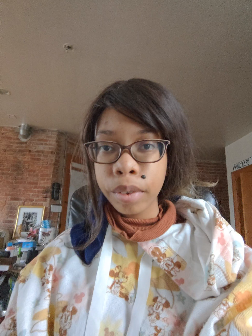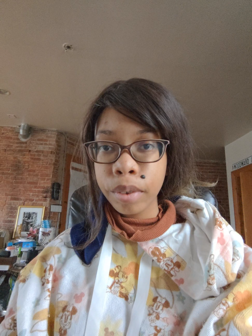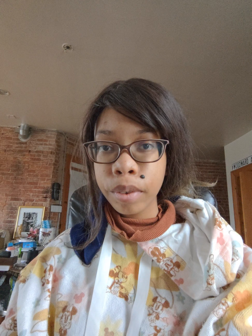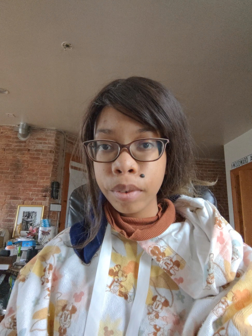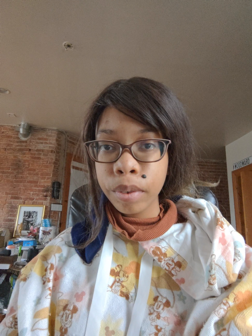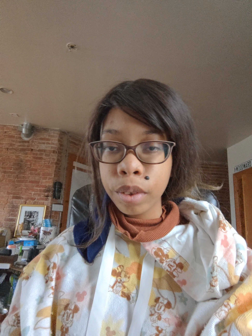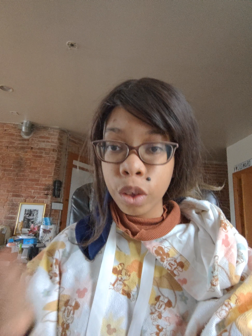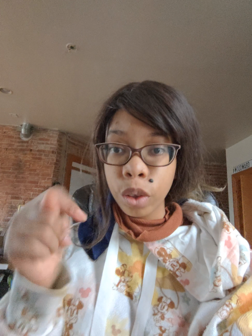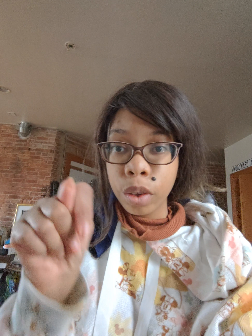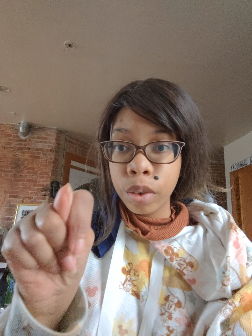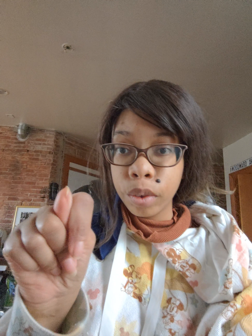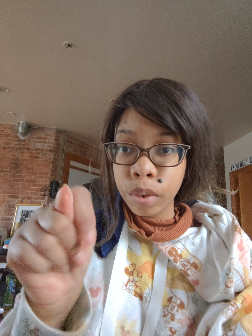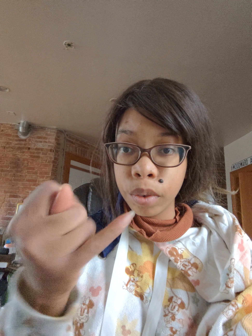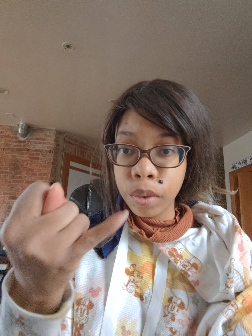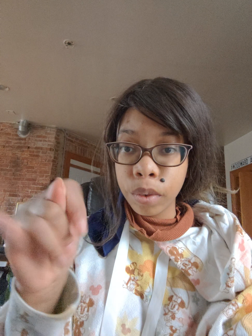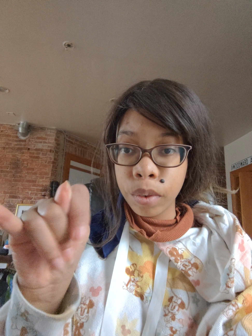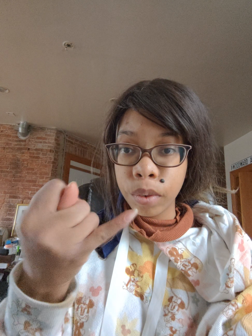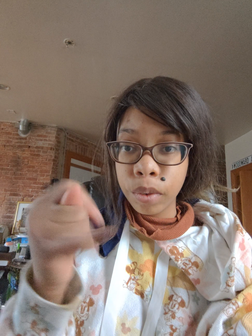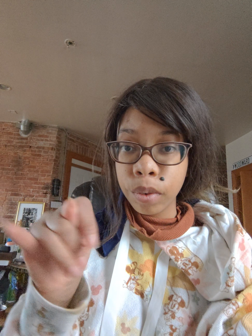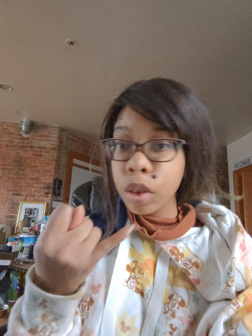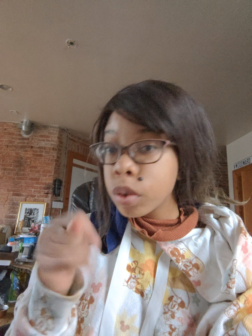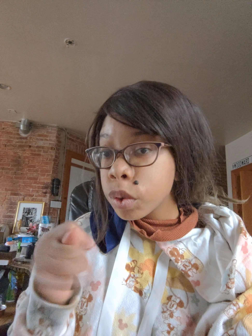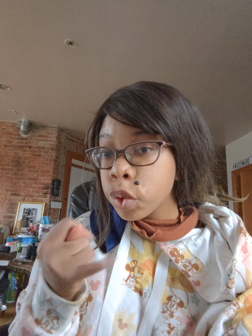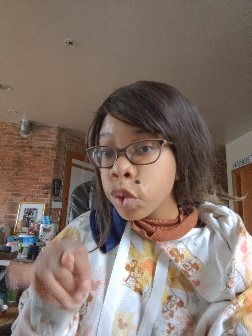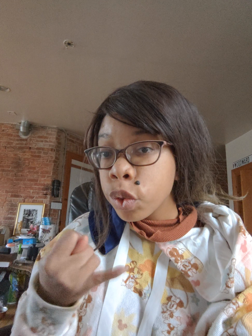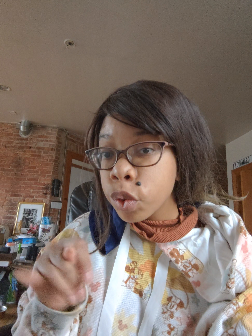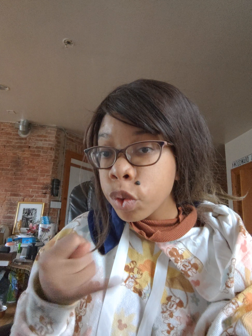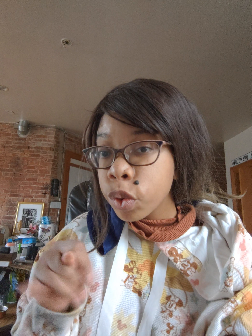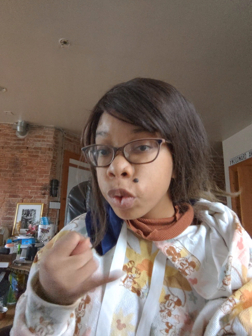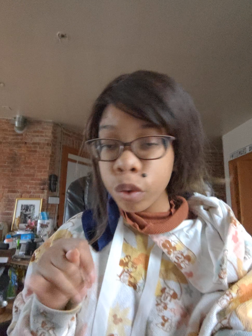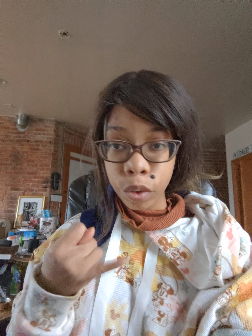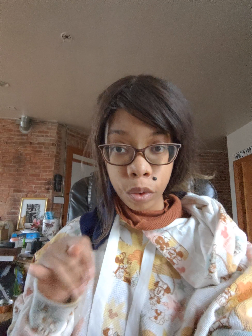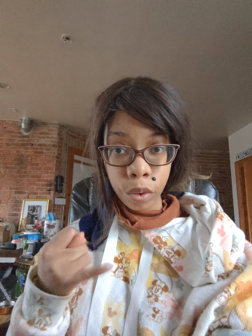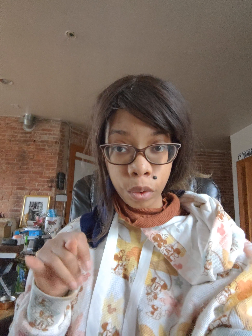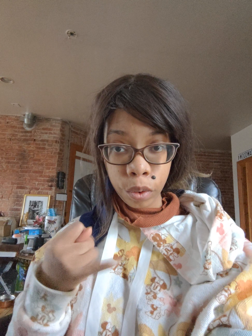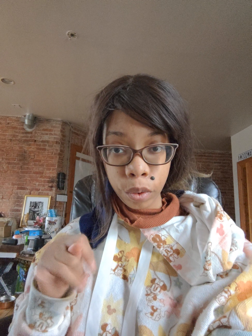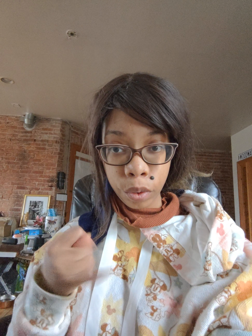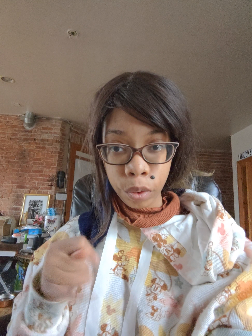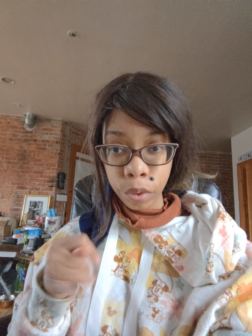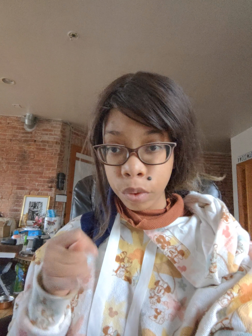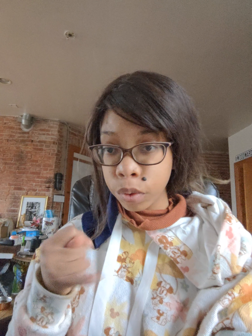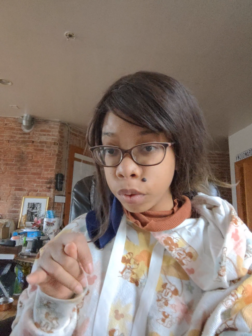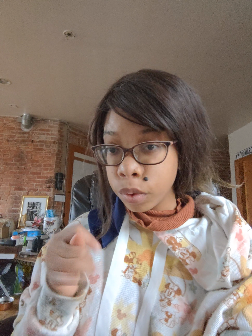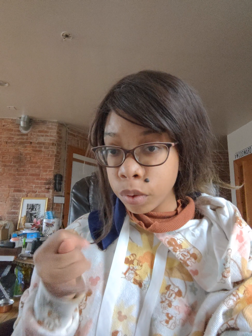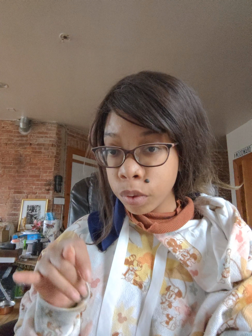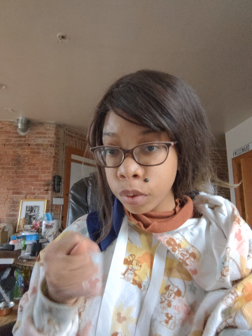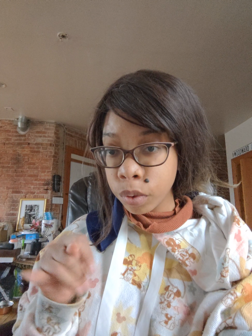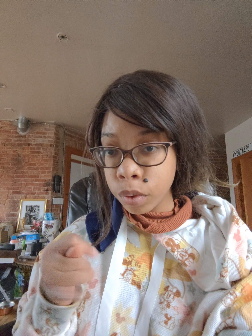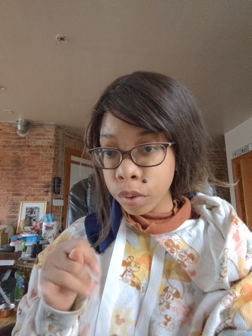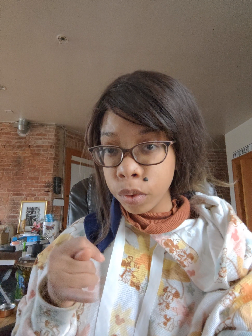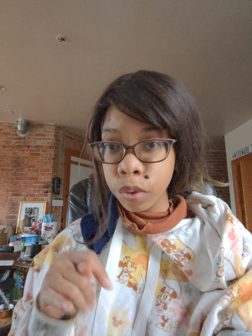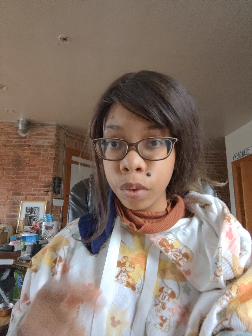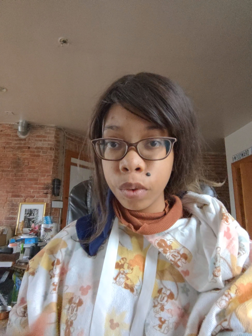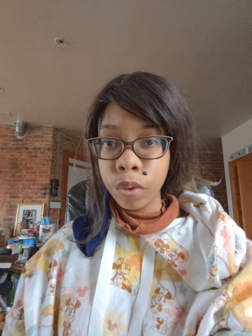toy